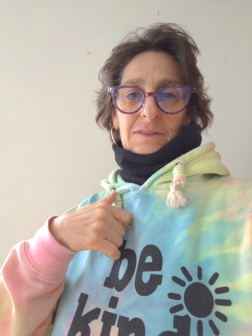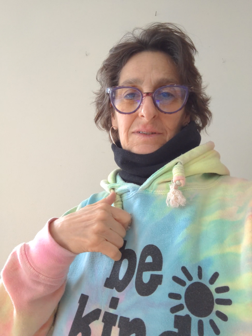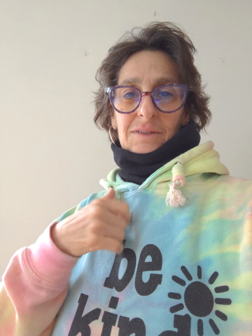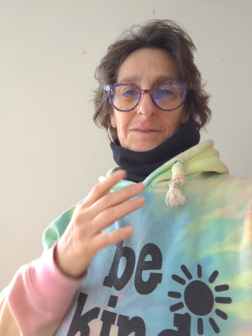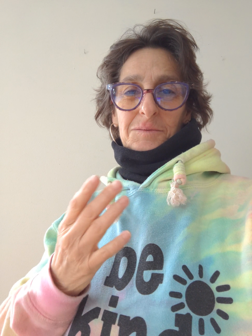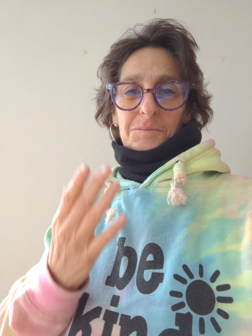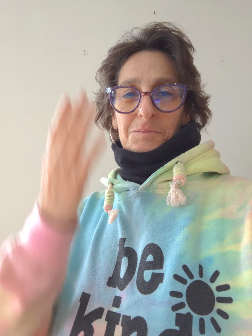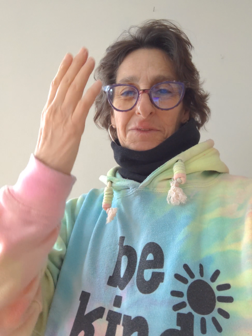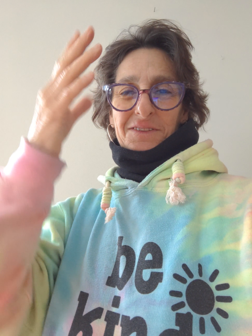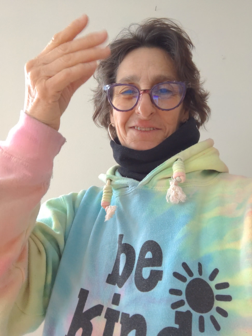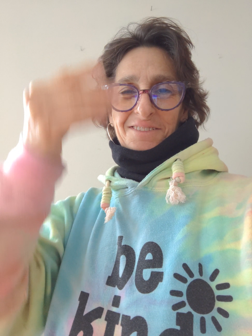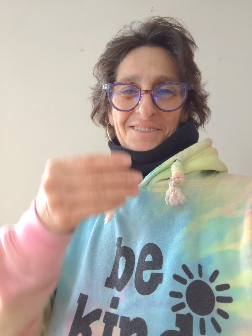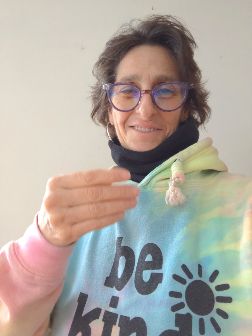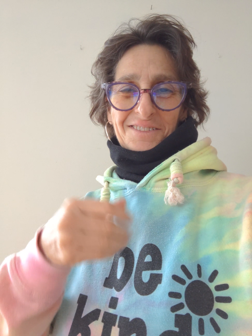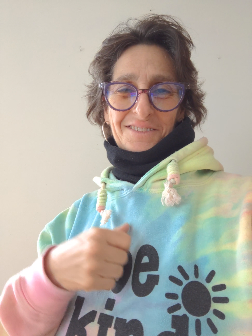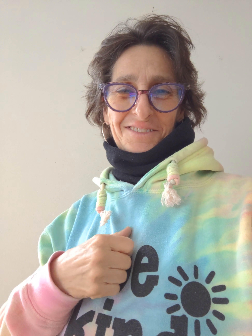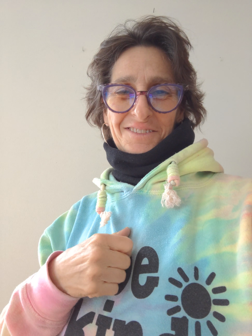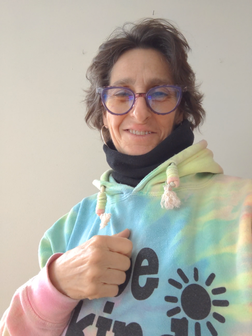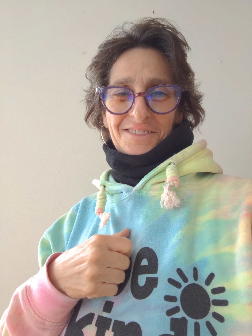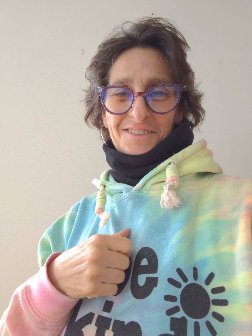mitten